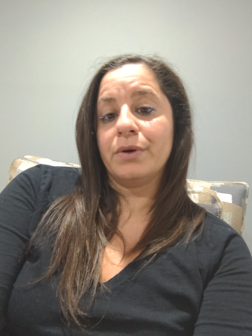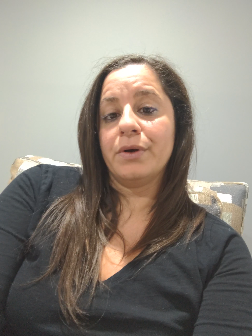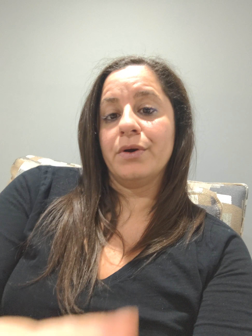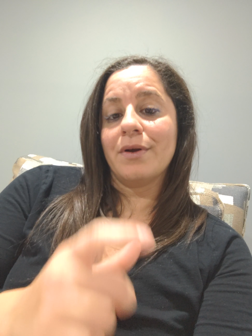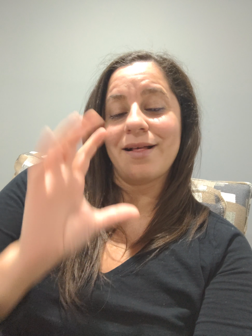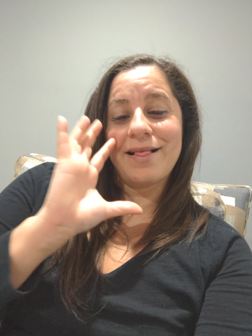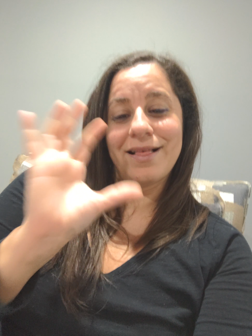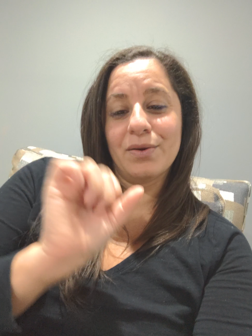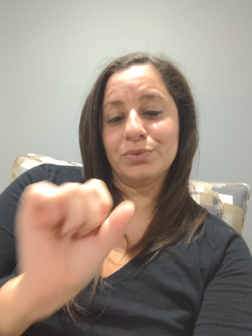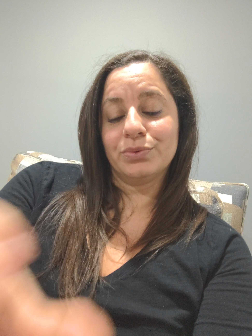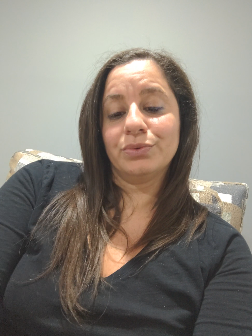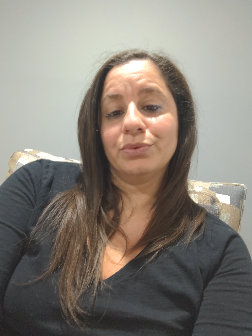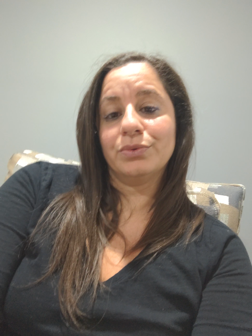loud